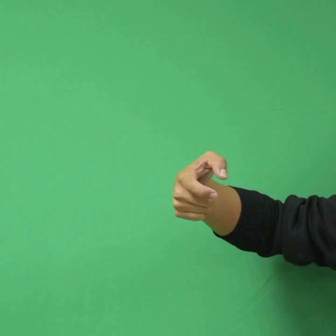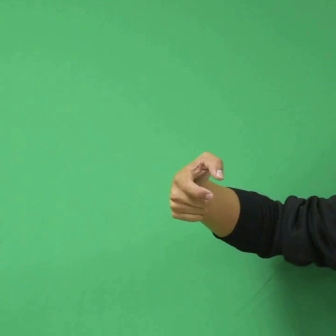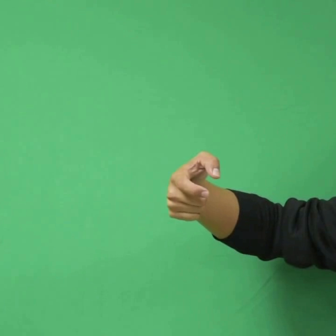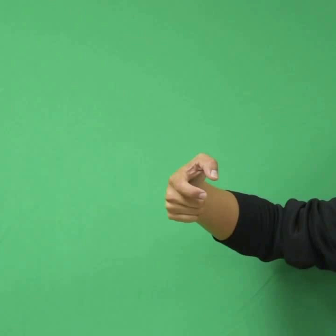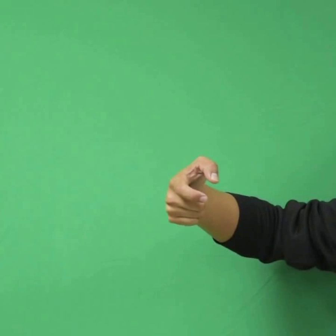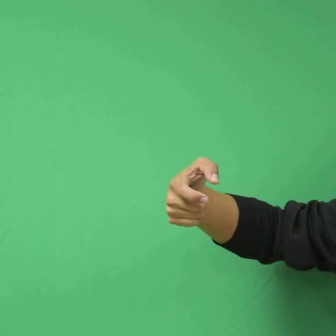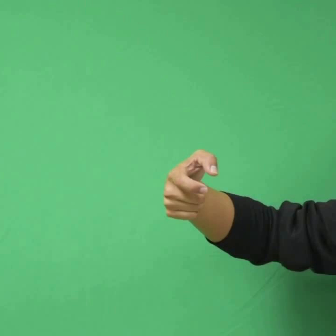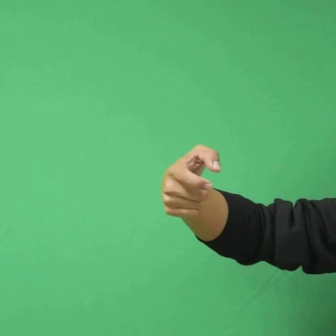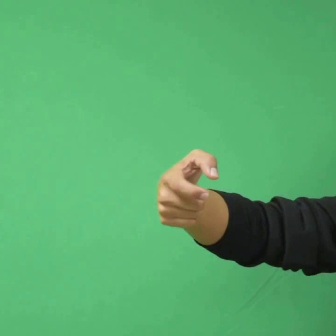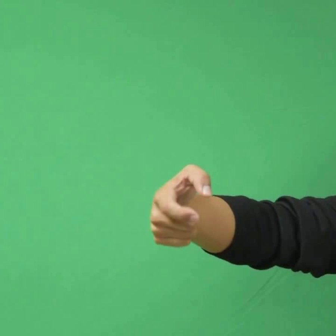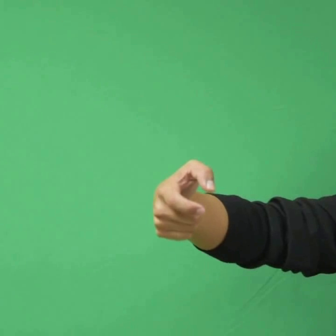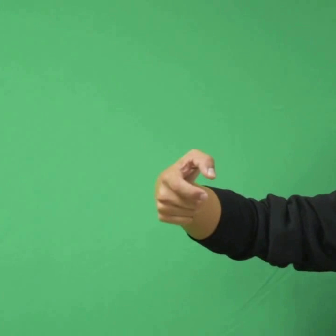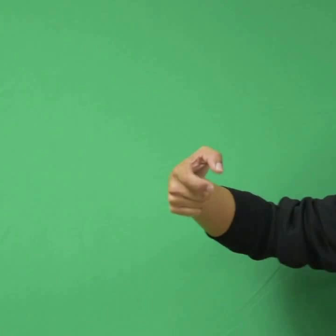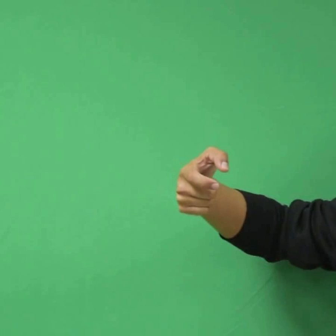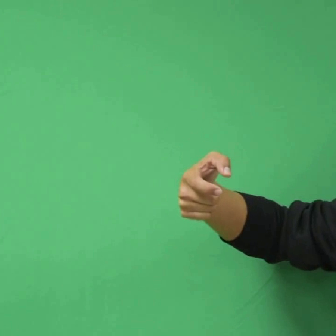X